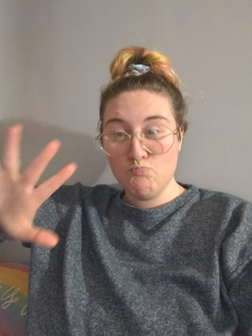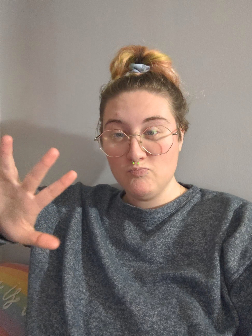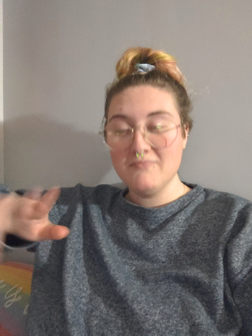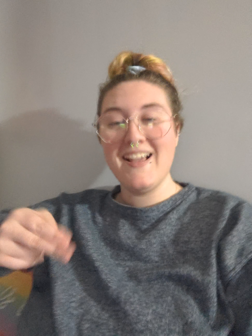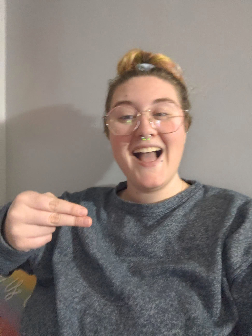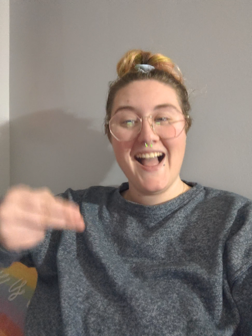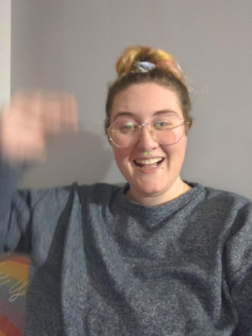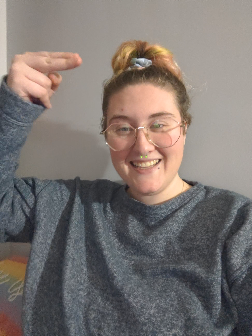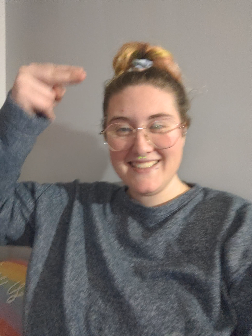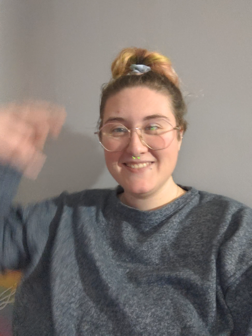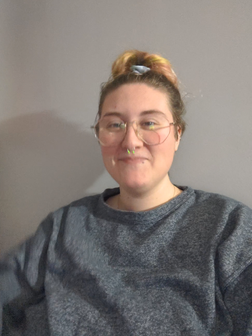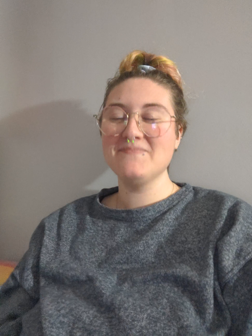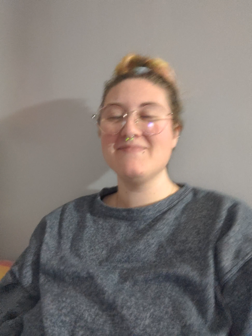high